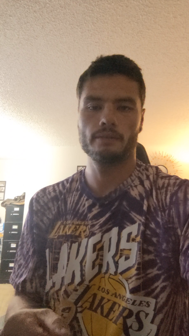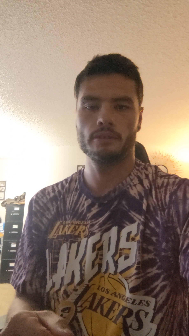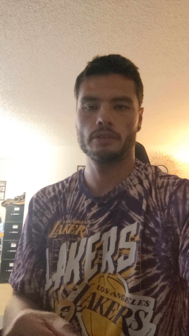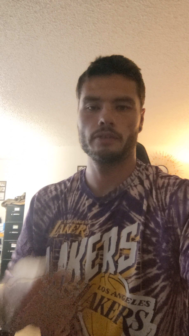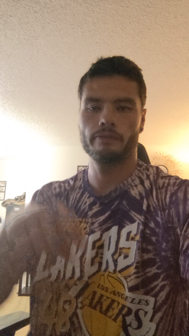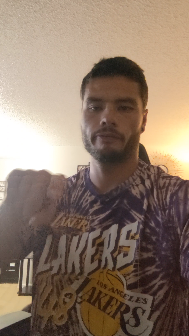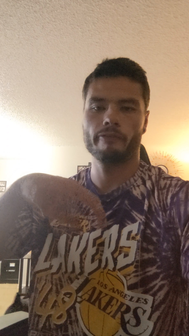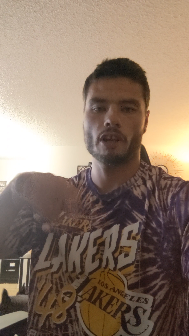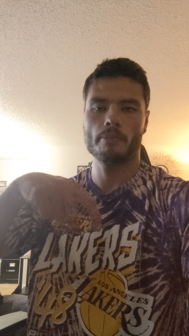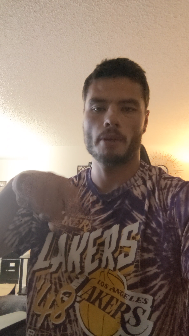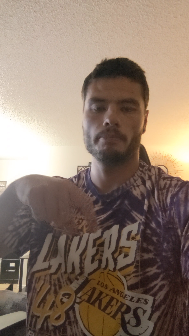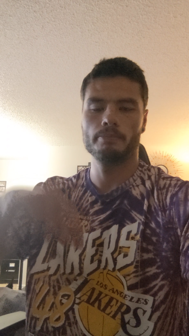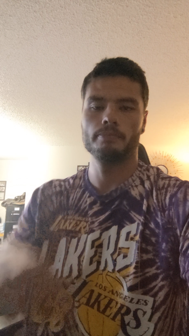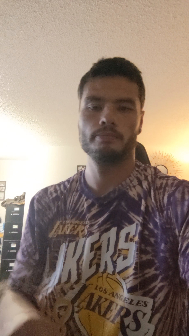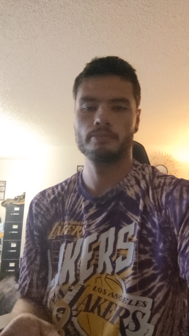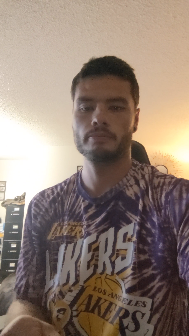flip-flop